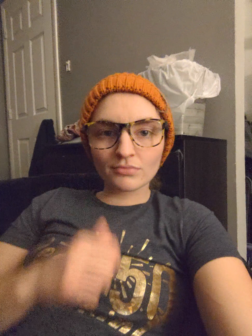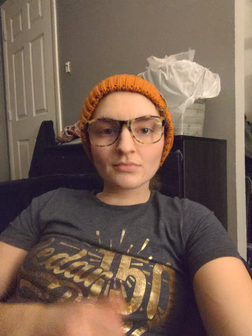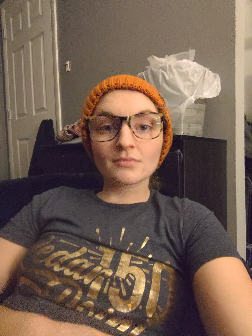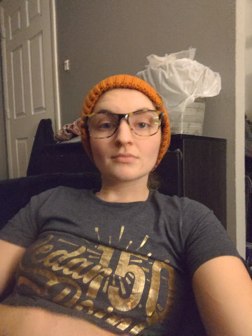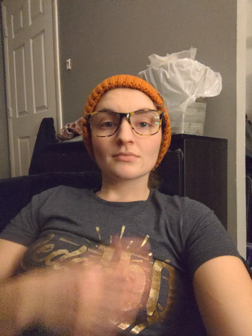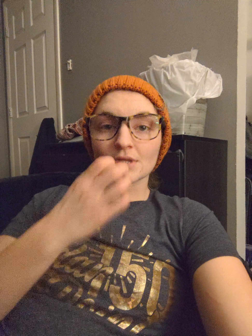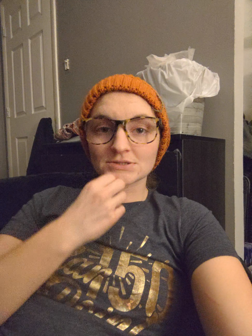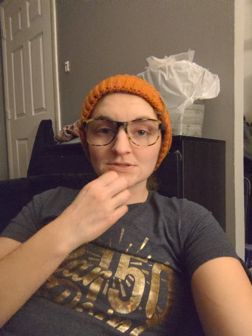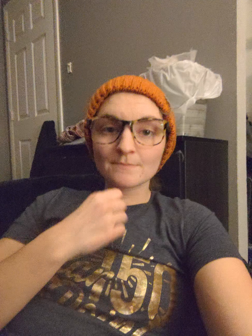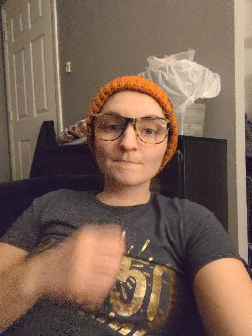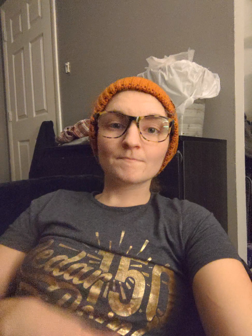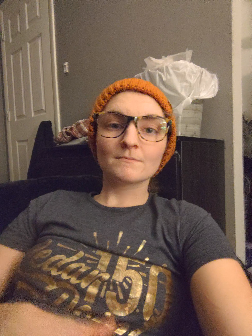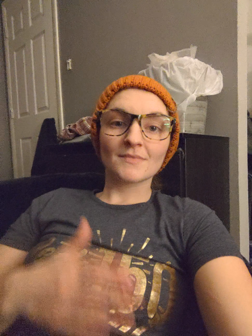underwear